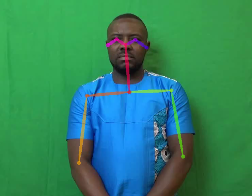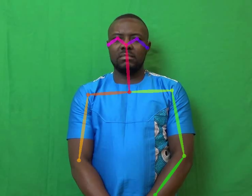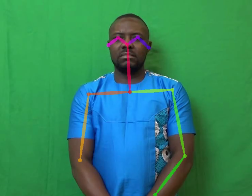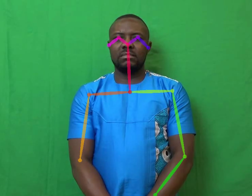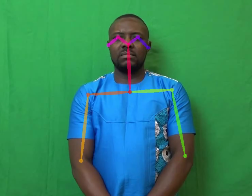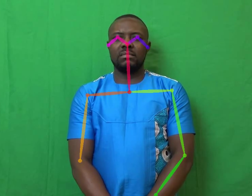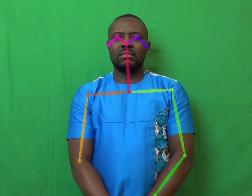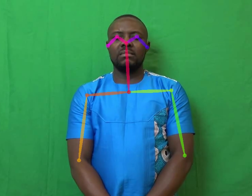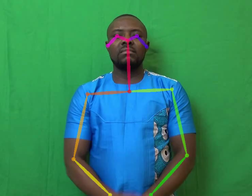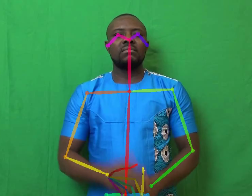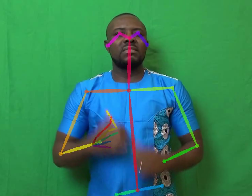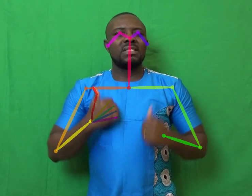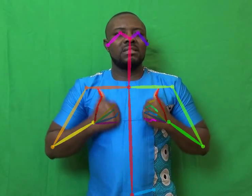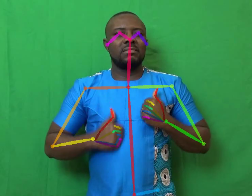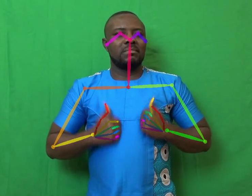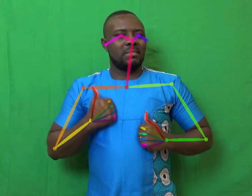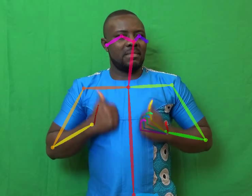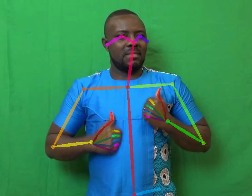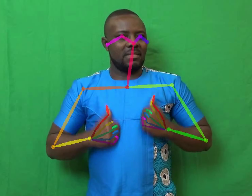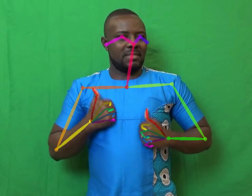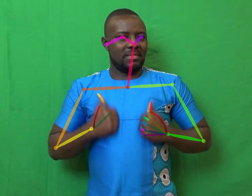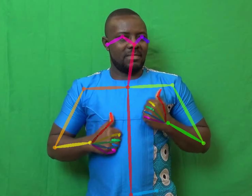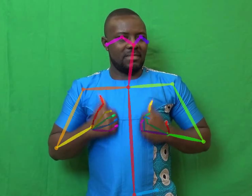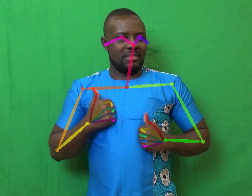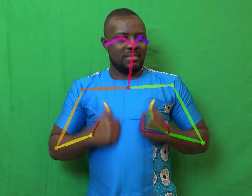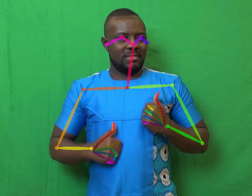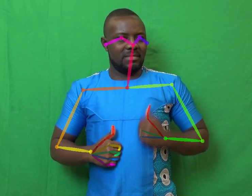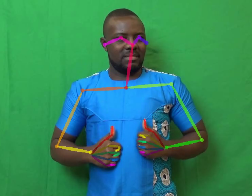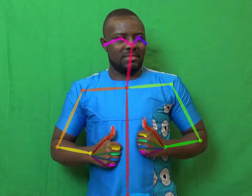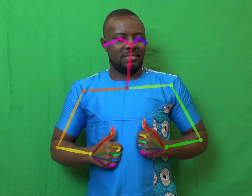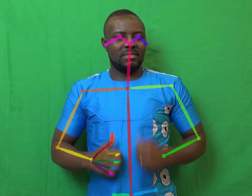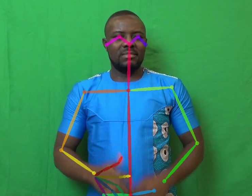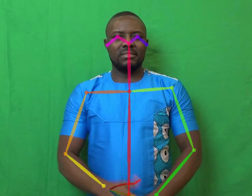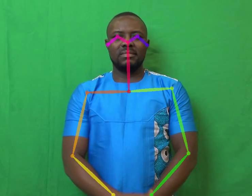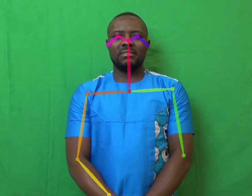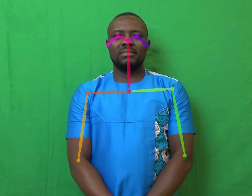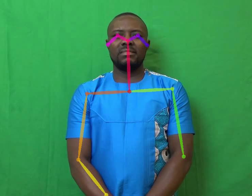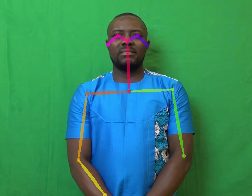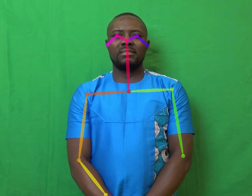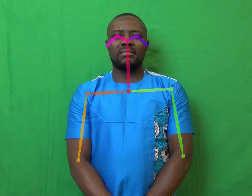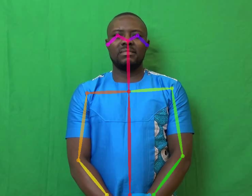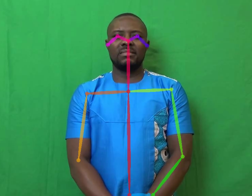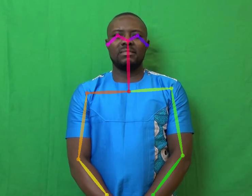bath